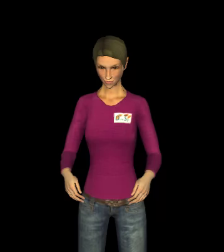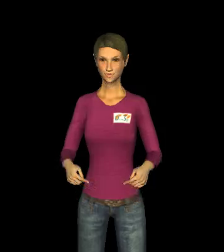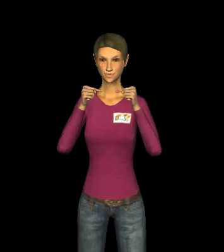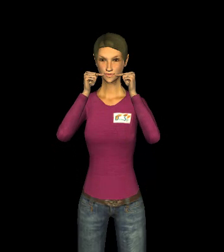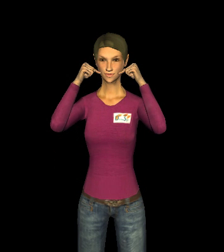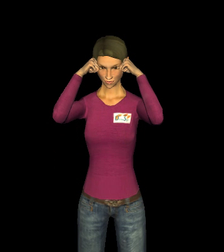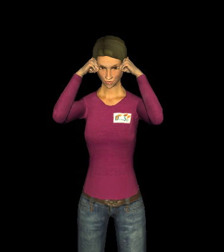يبتسم